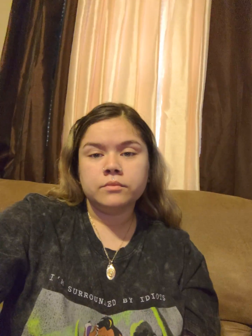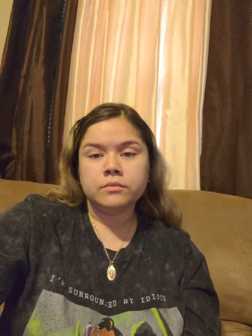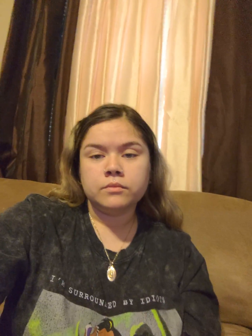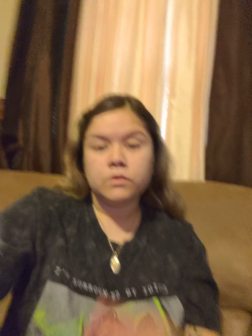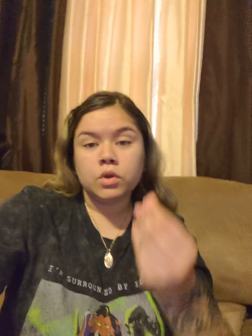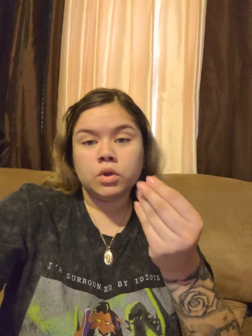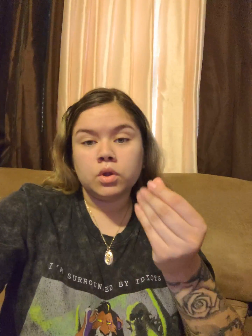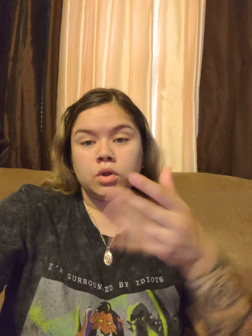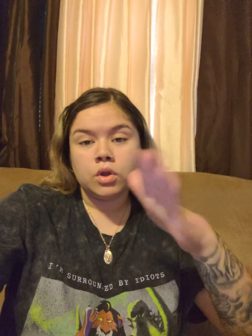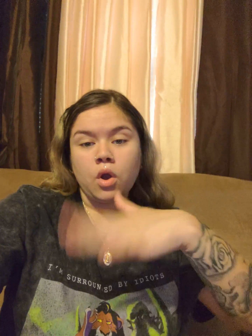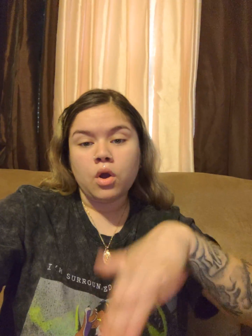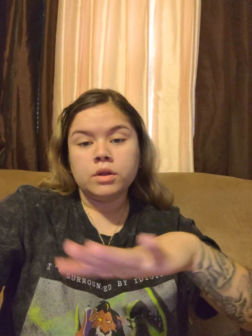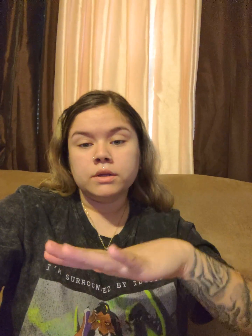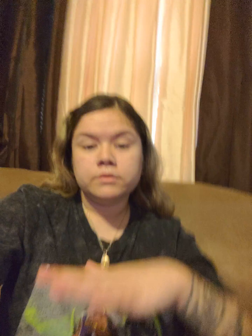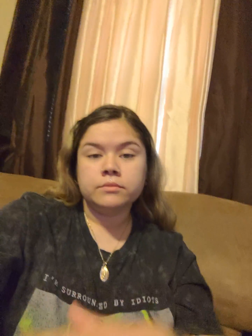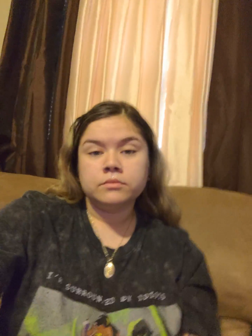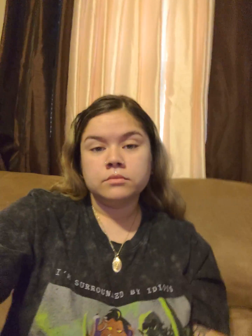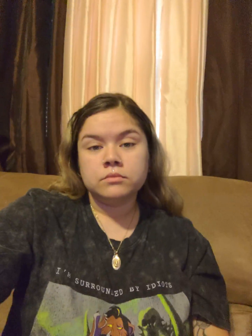garden